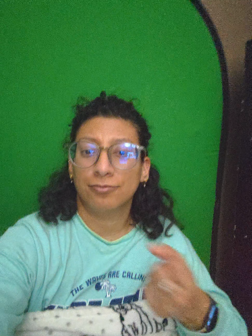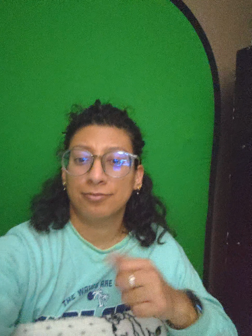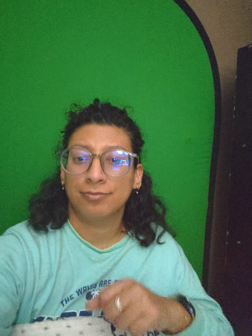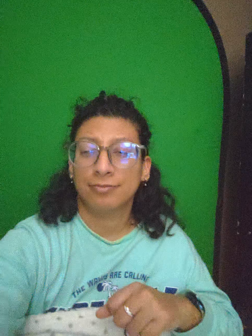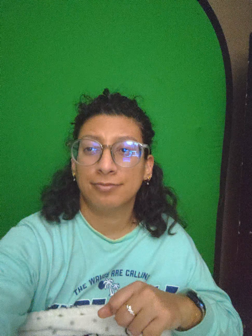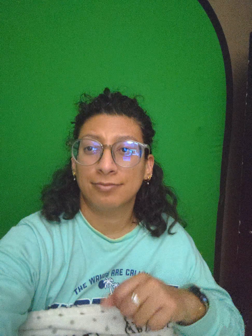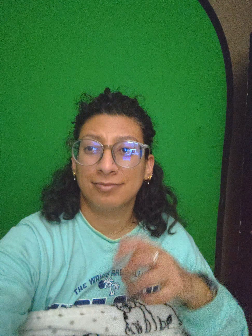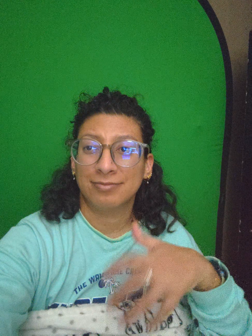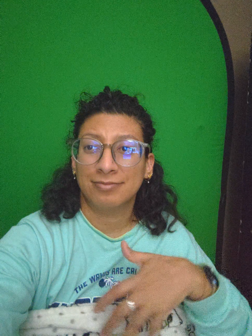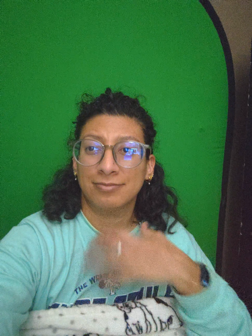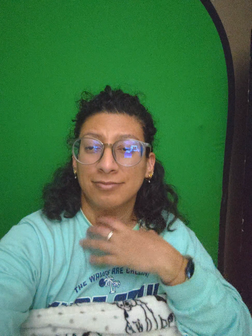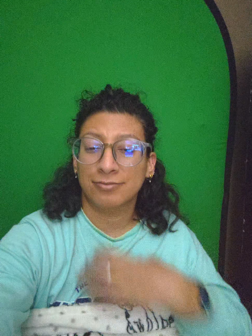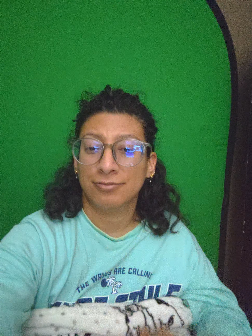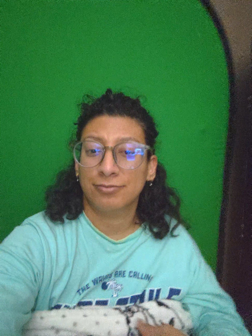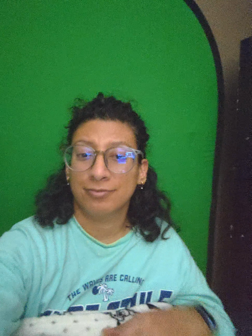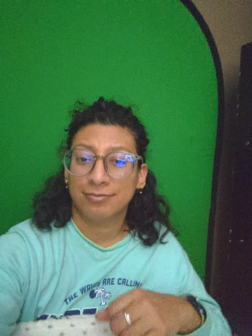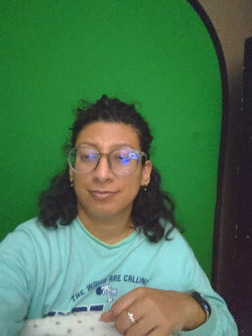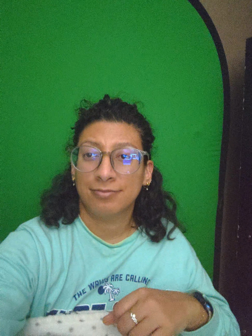hungry